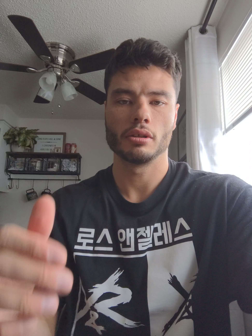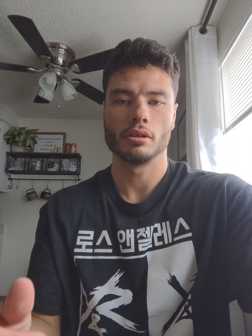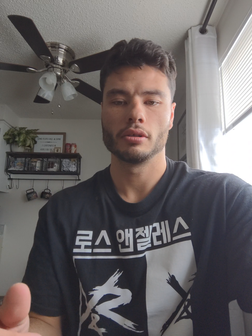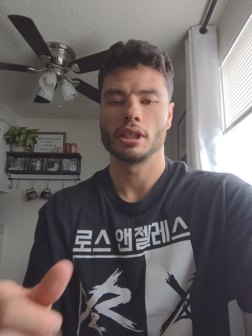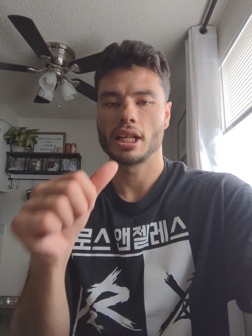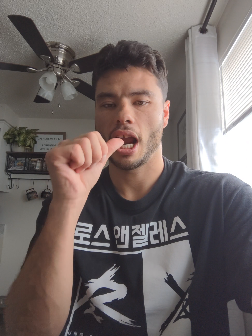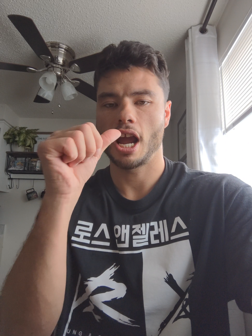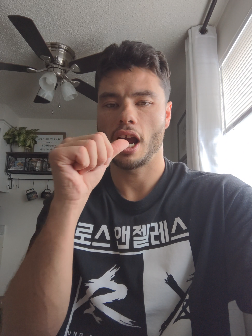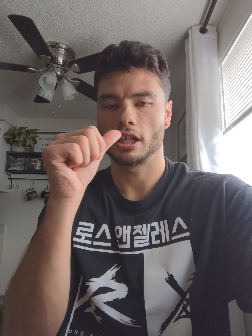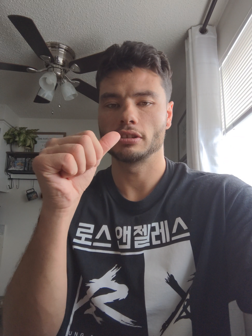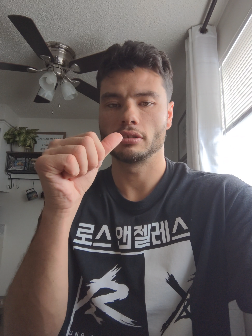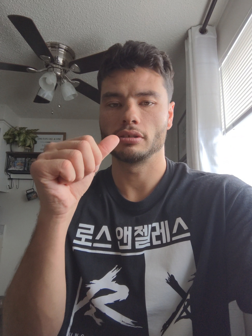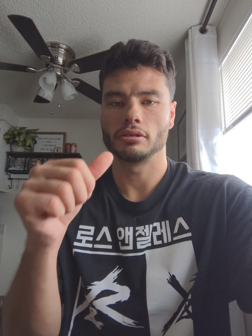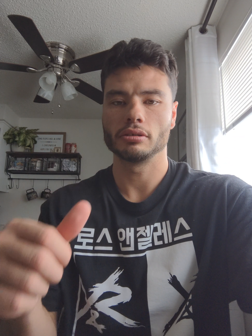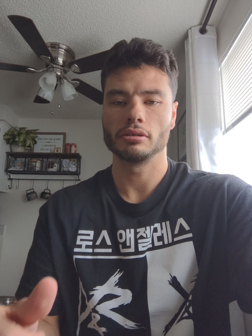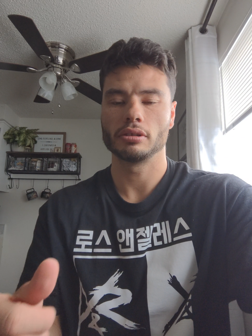nuts